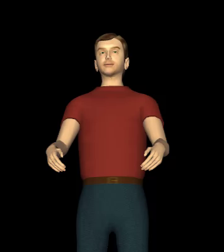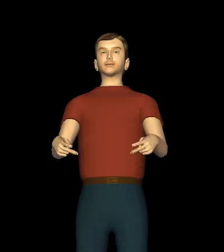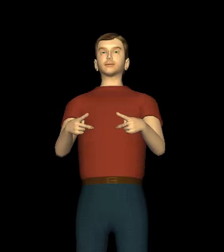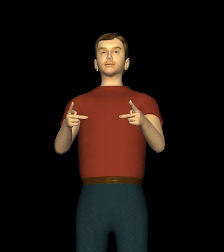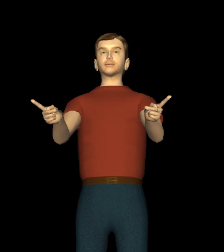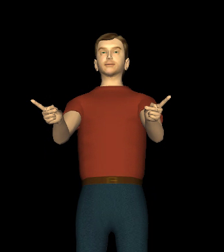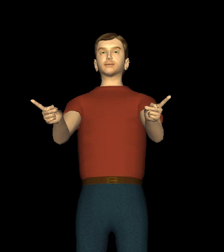إعلان عام